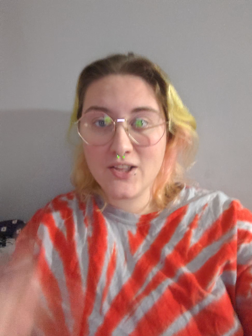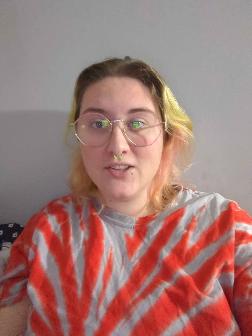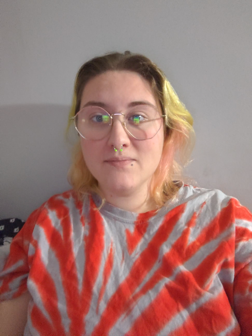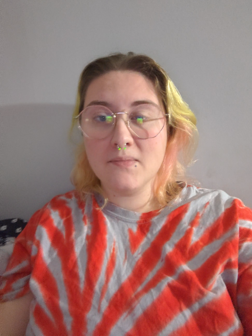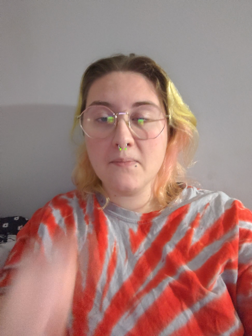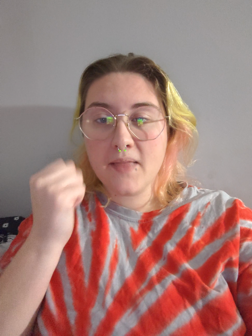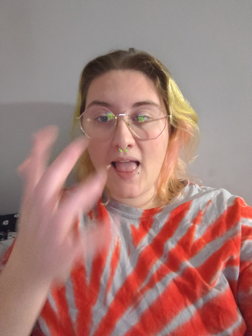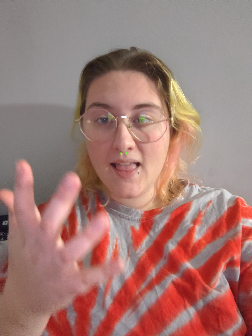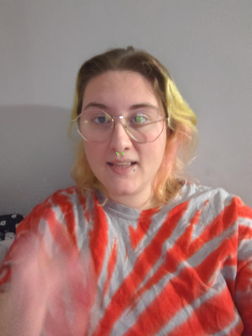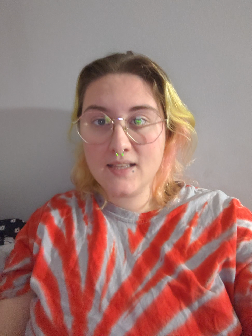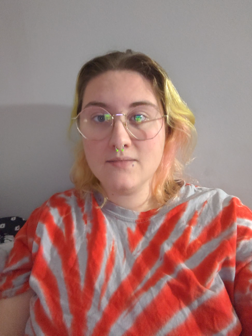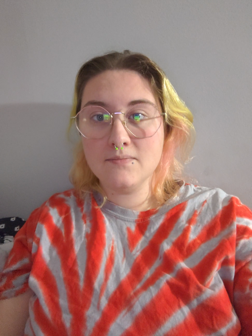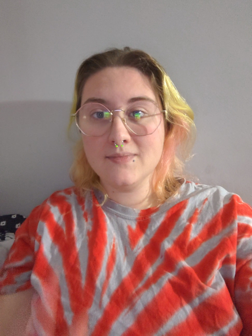many